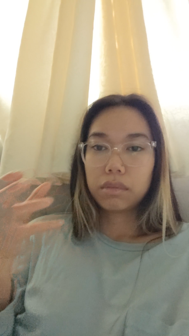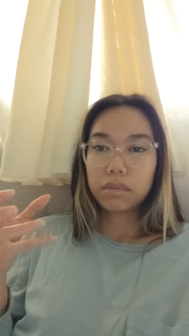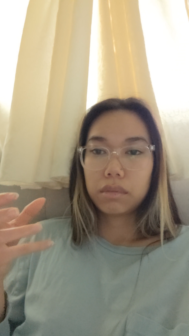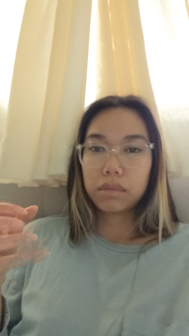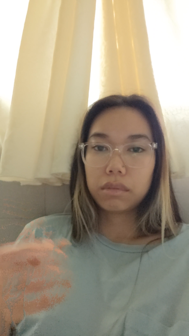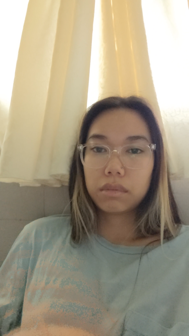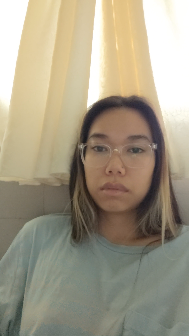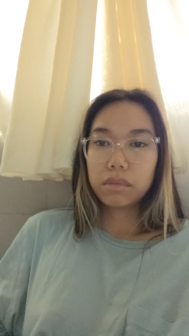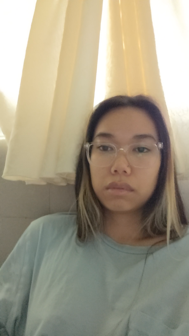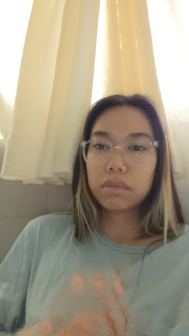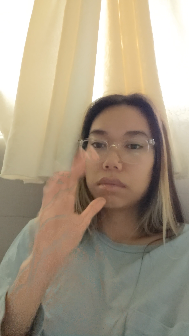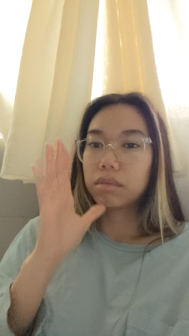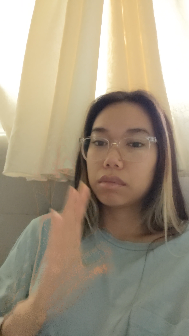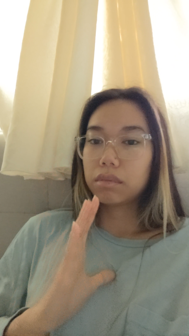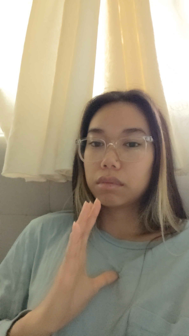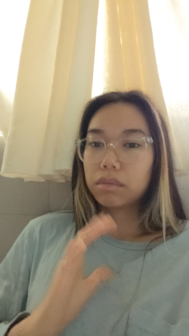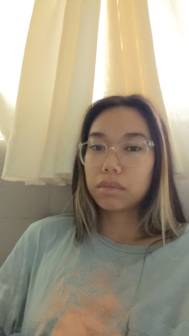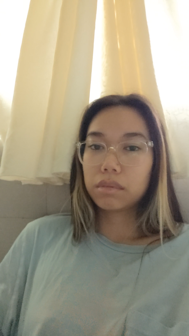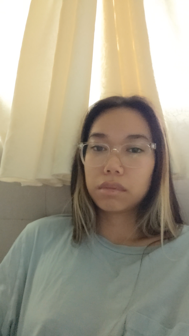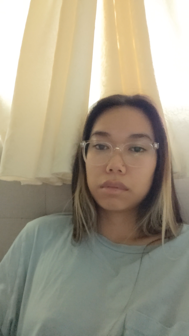lady